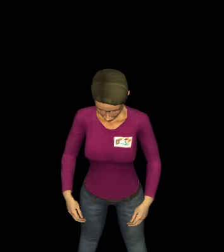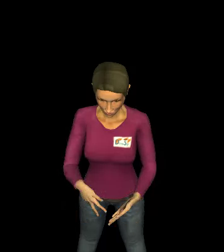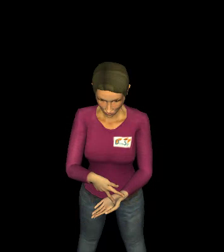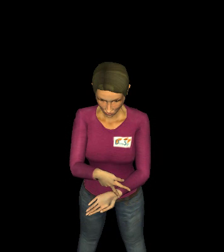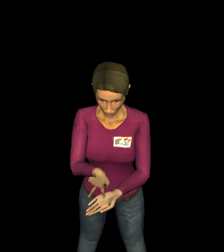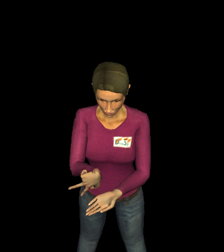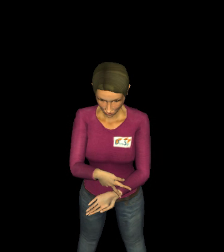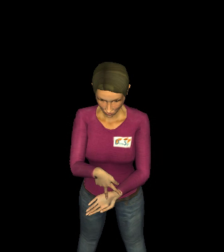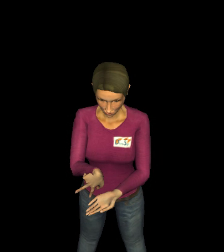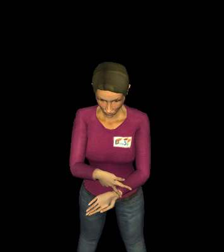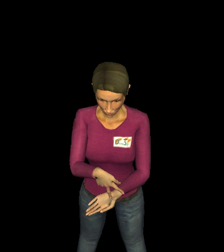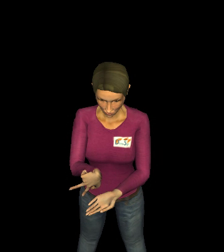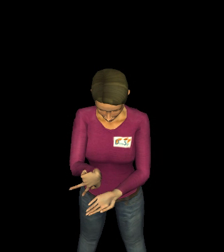رقص